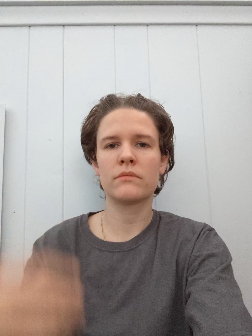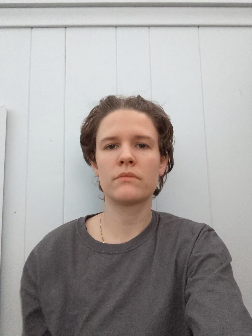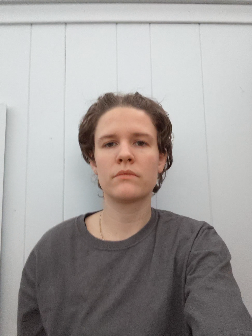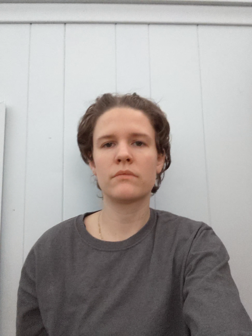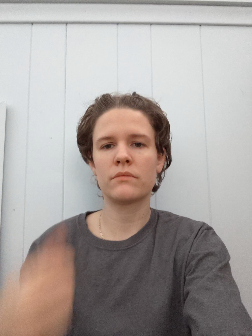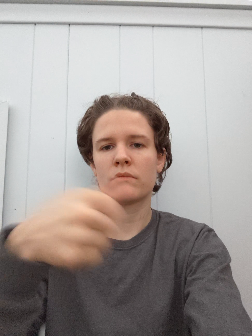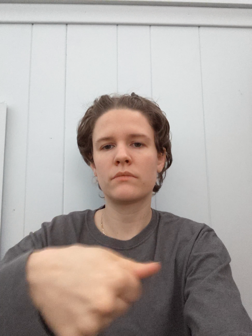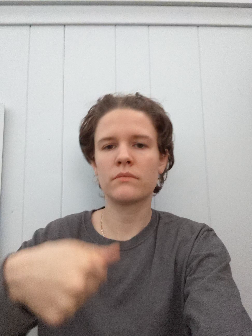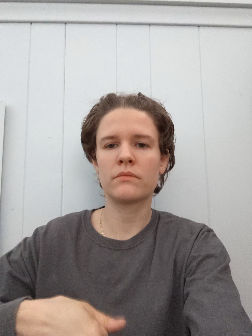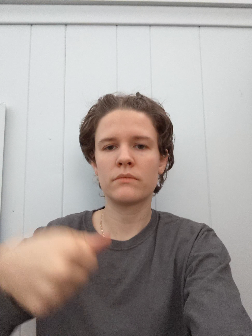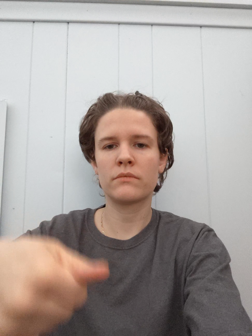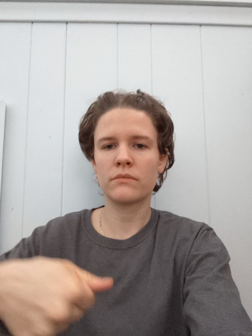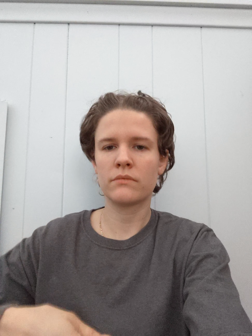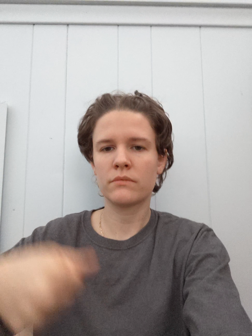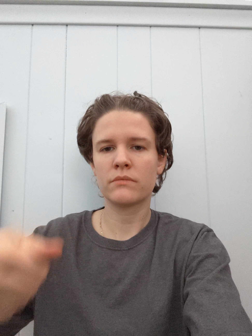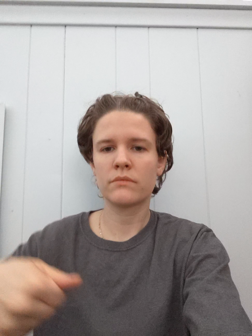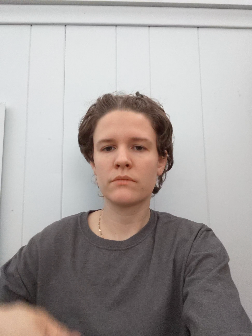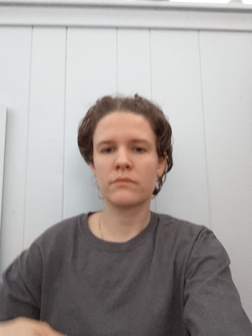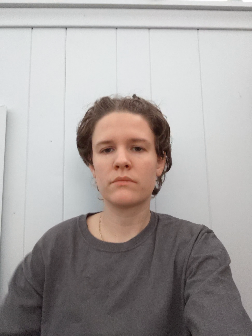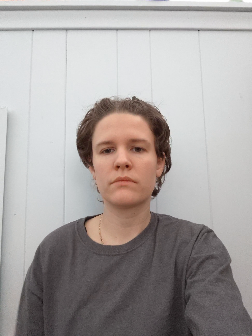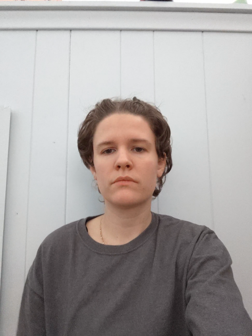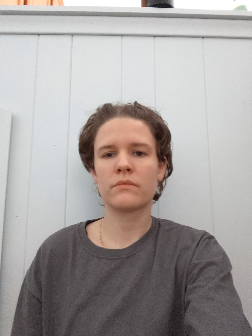puzzle